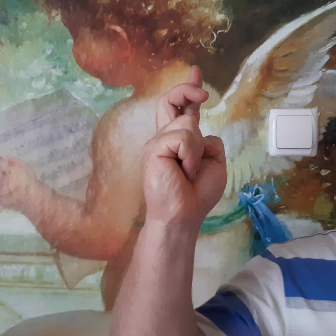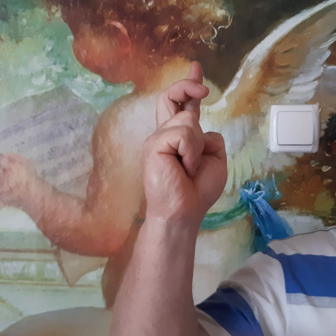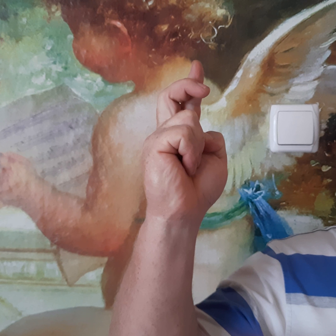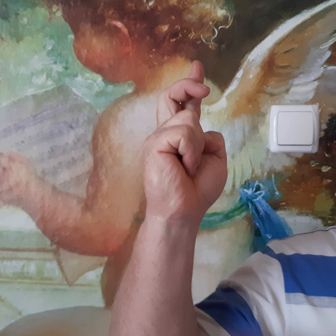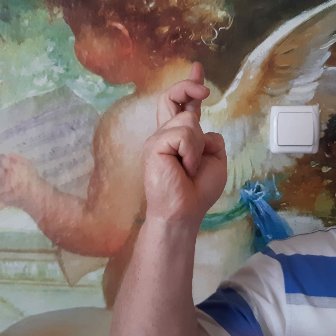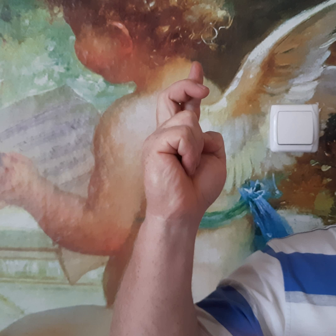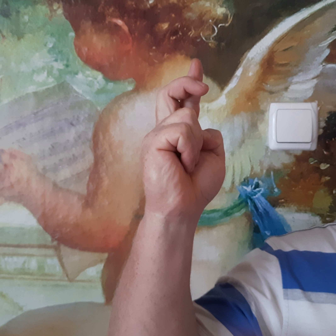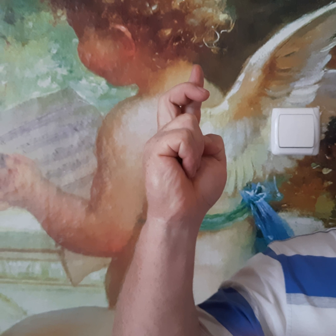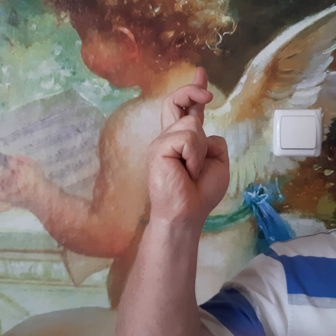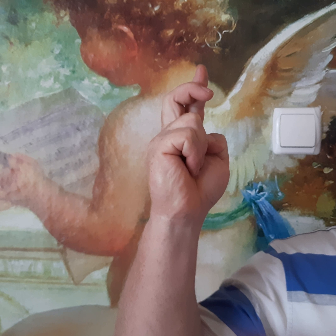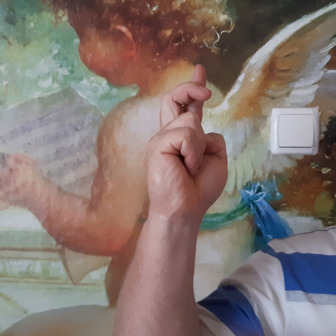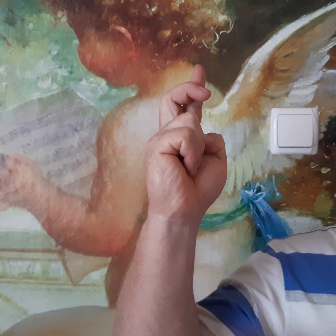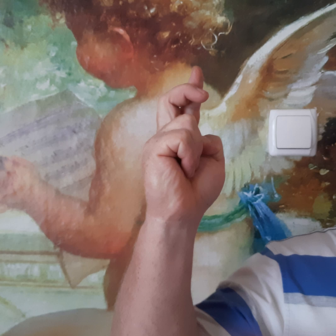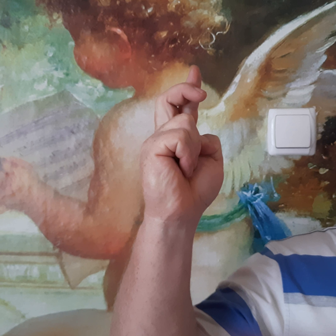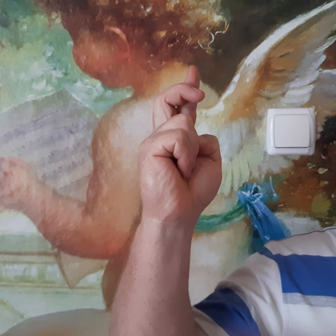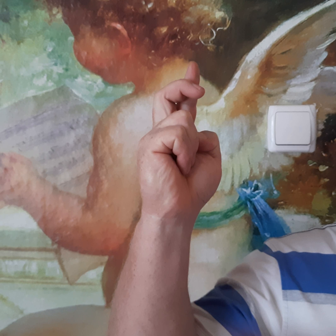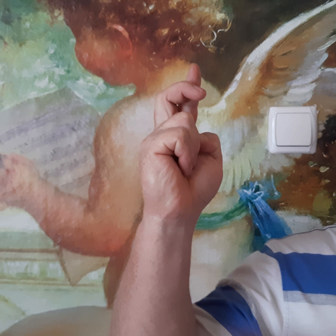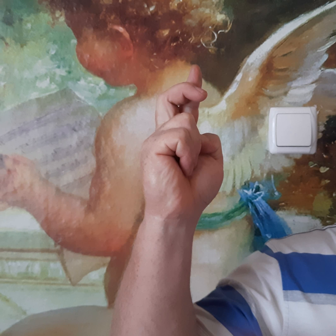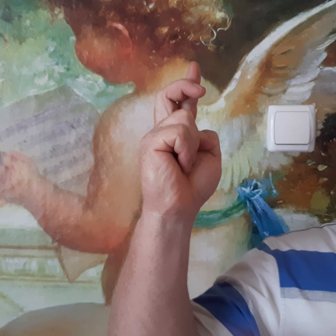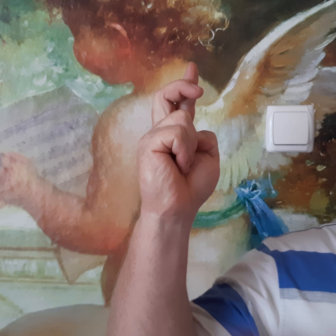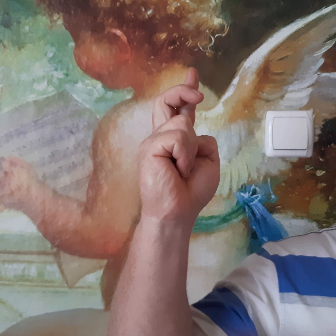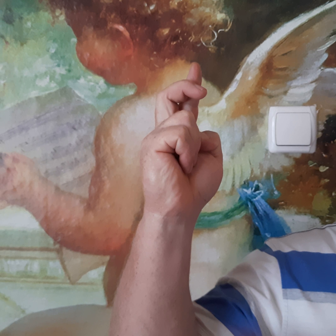Б